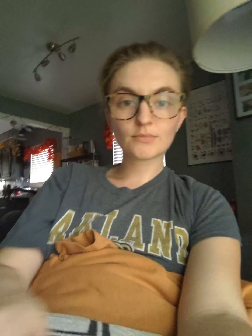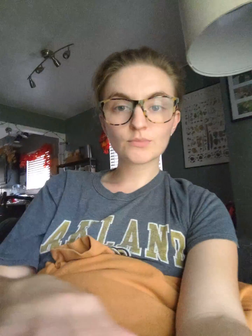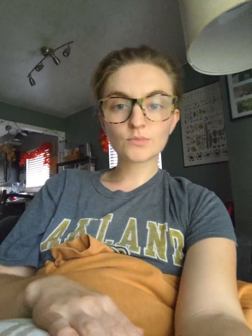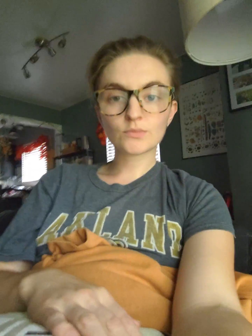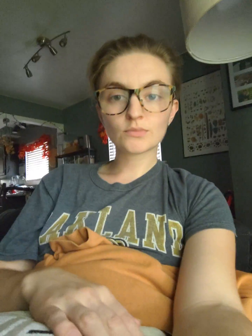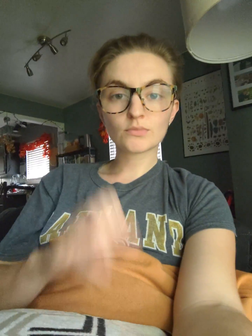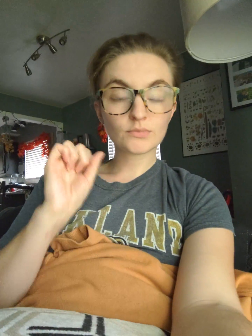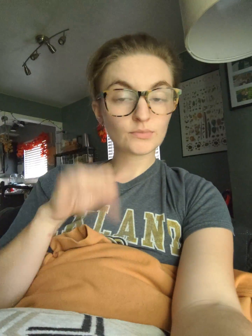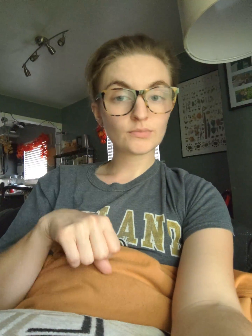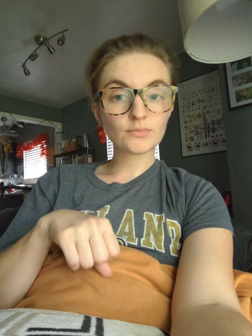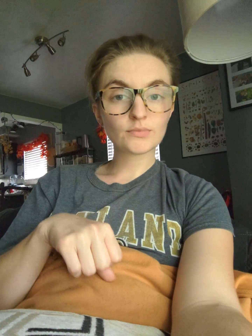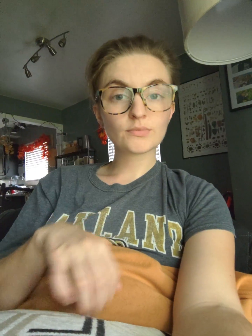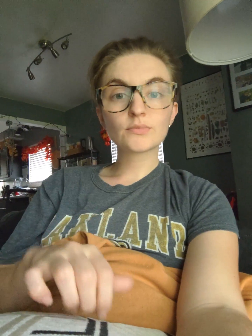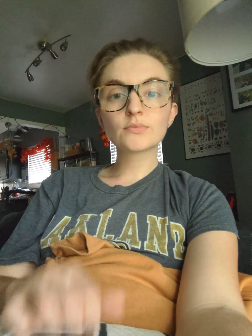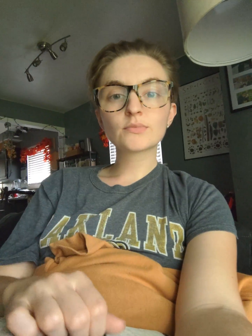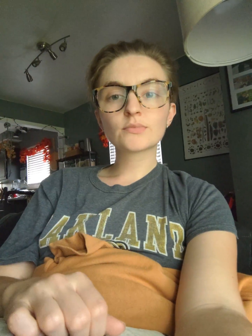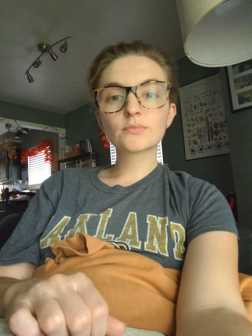could